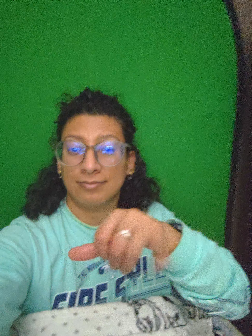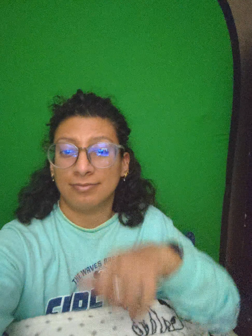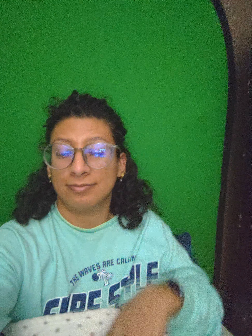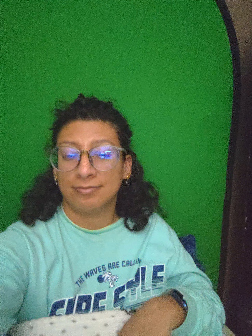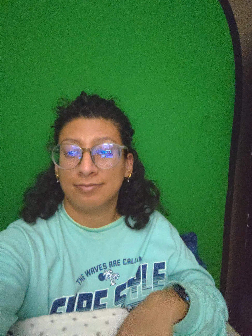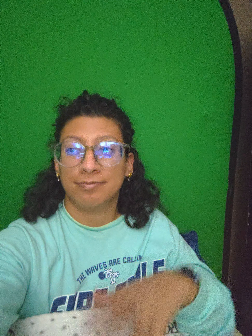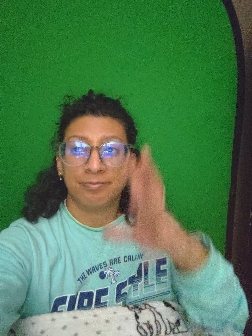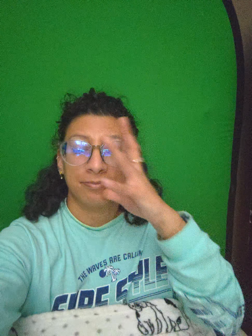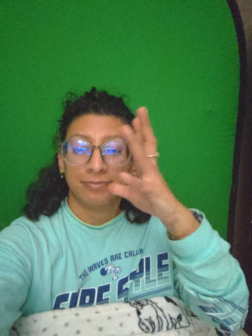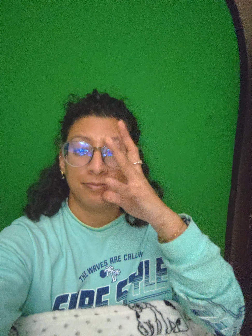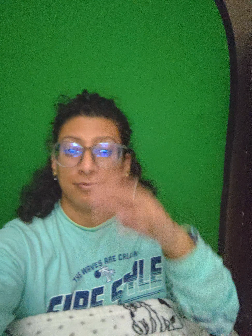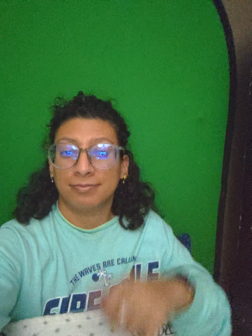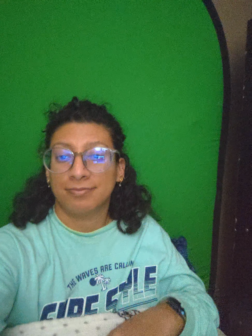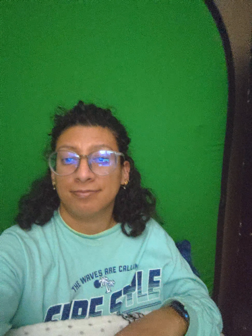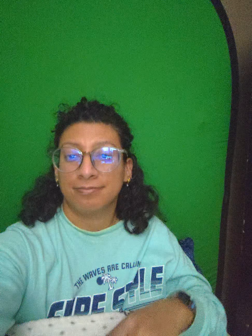mom